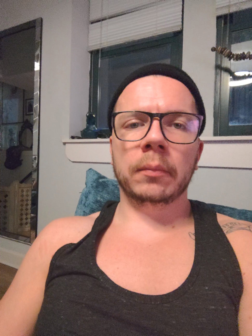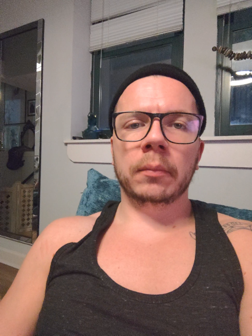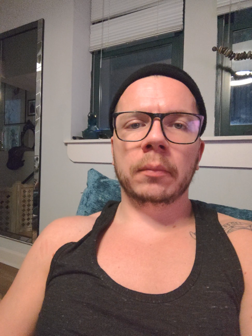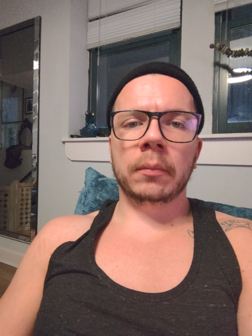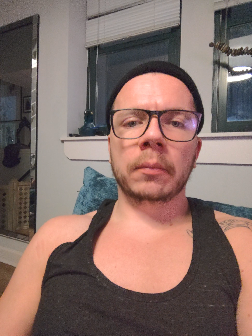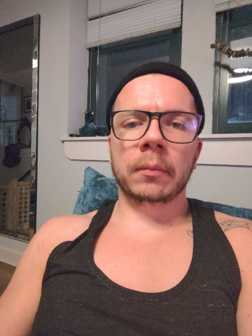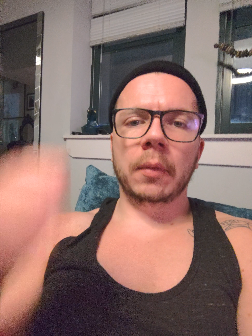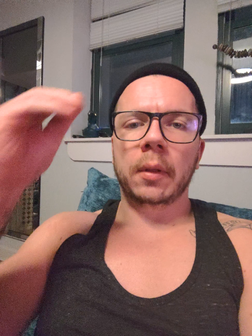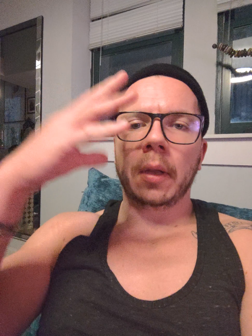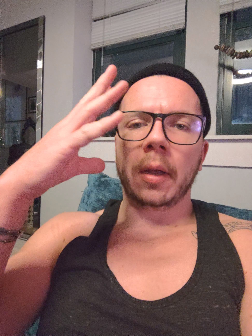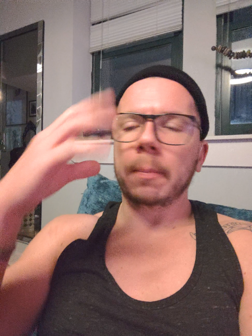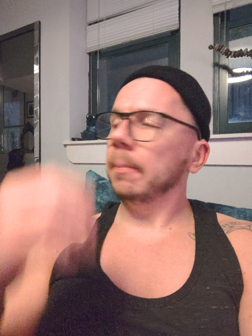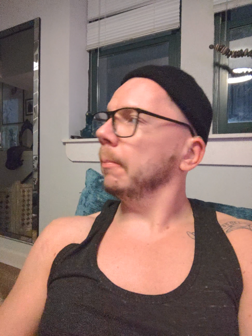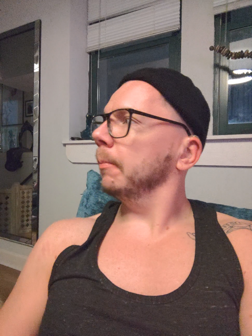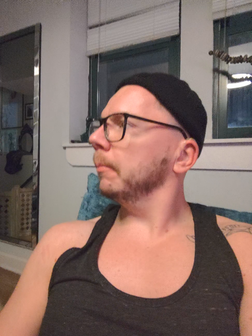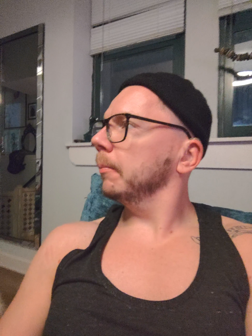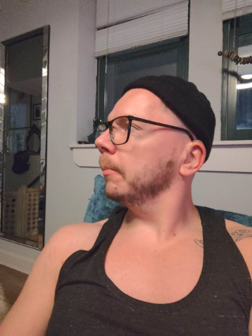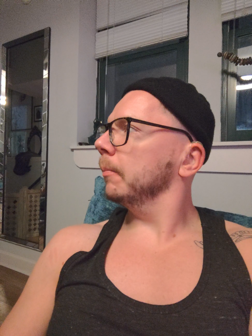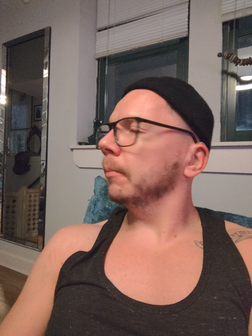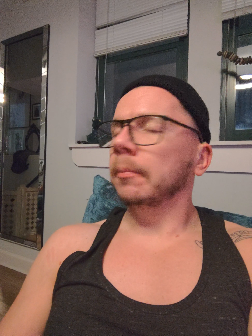lamp